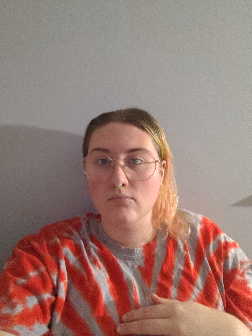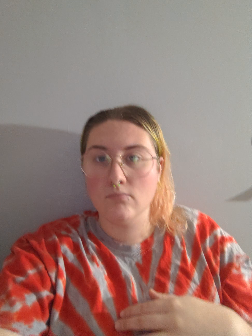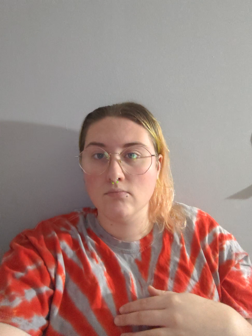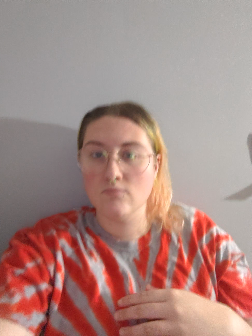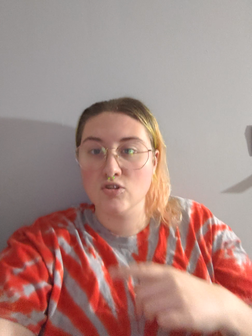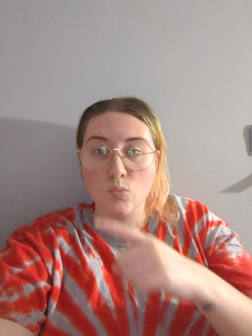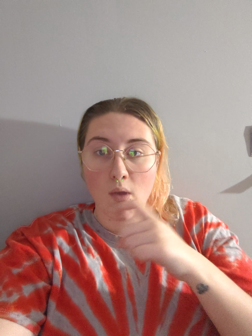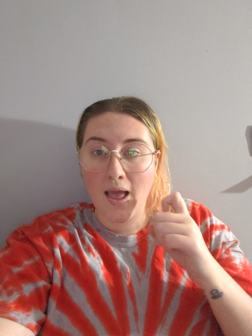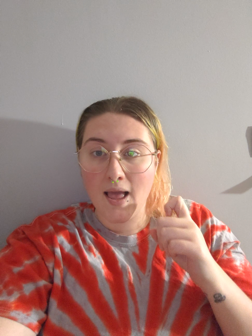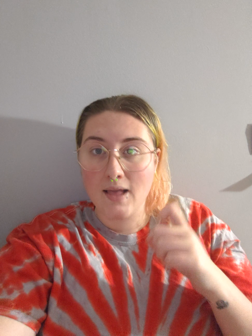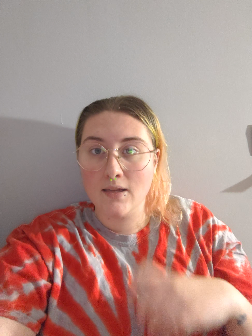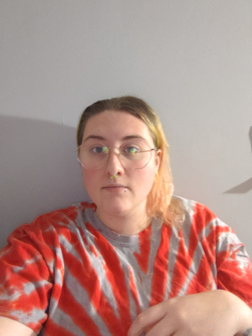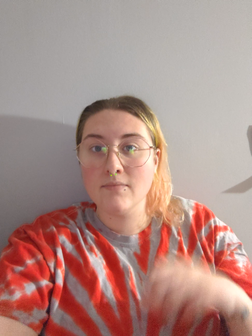dry